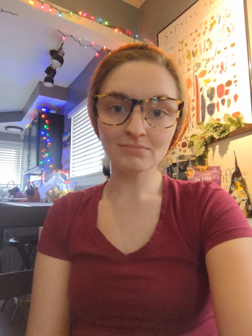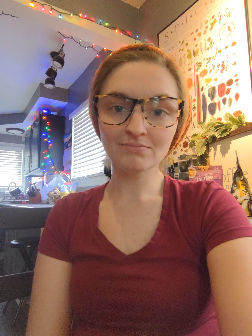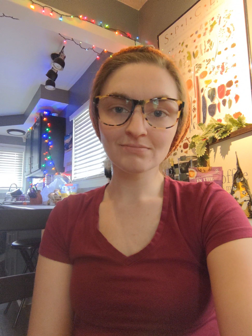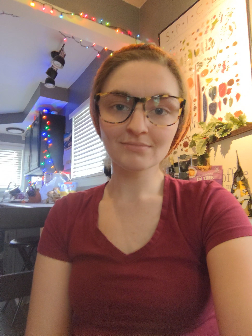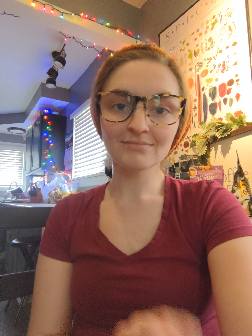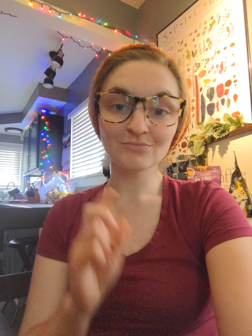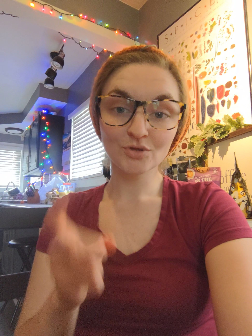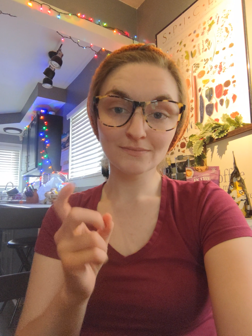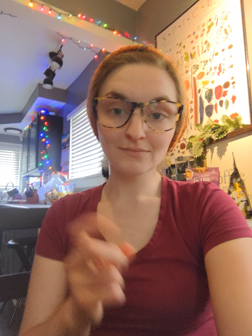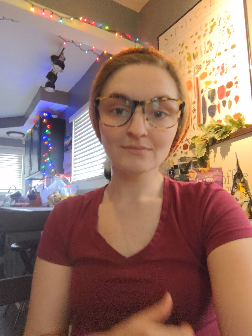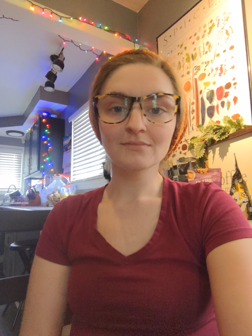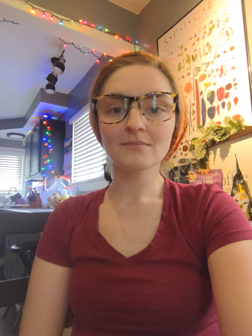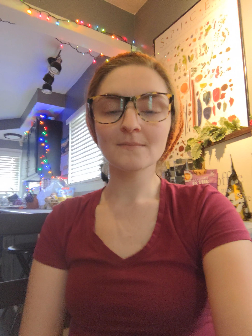gift